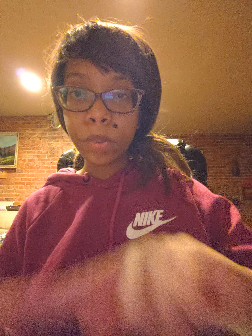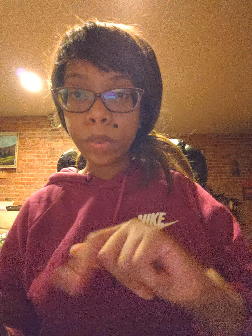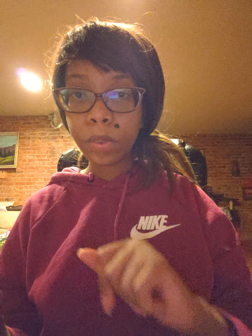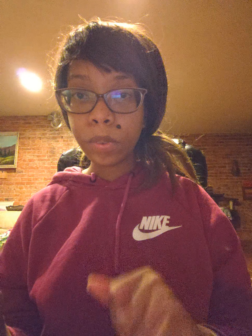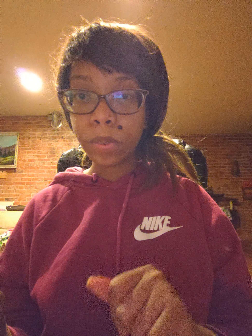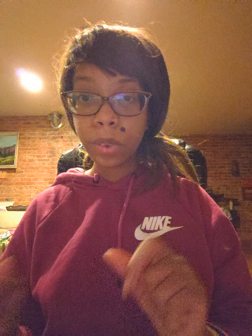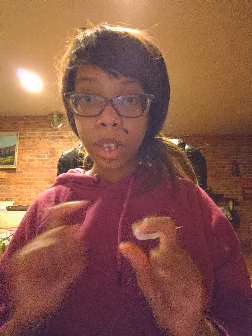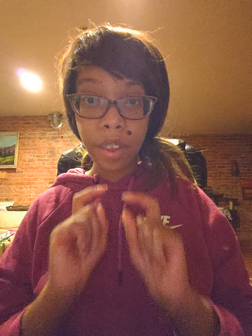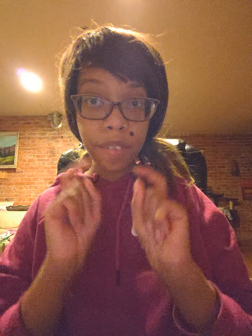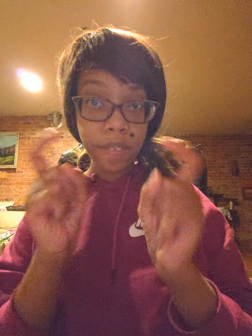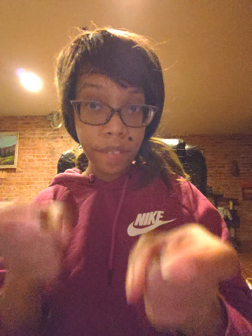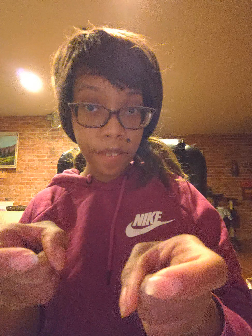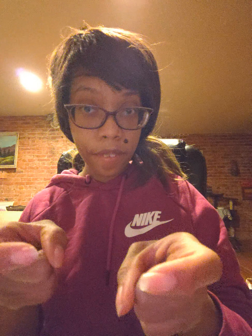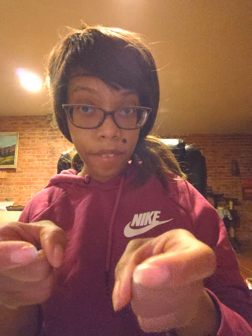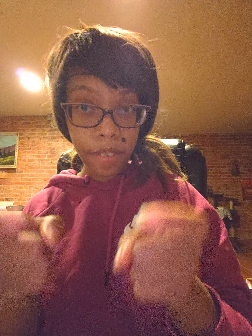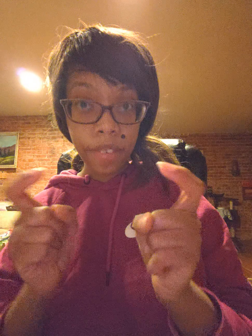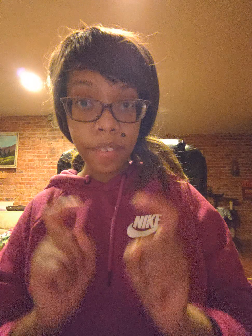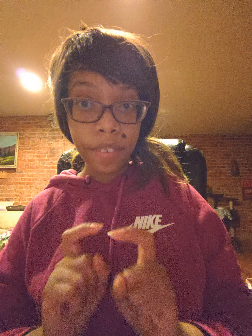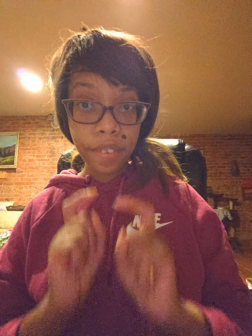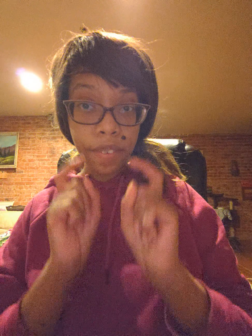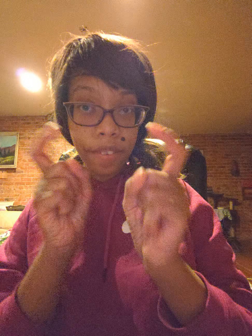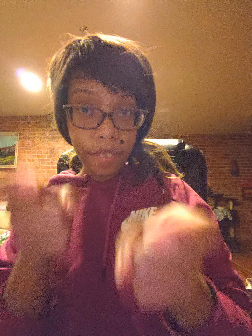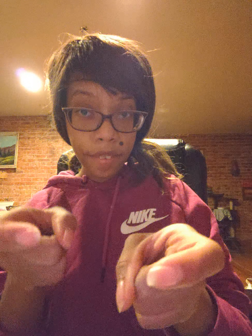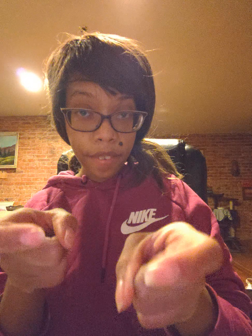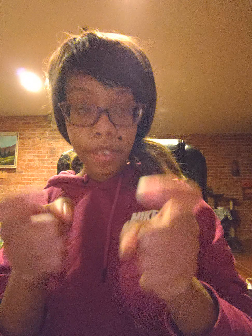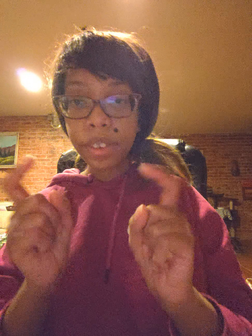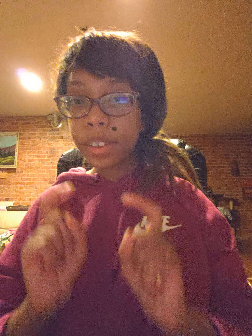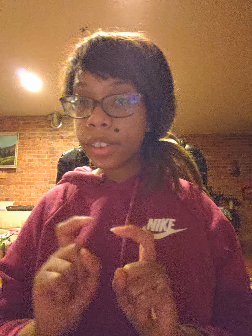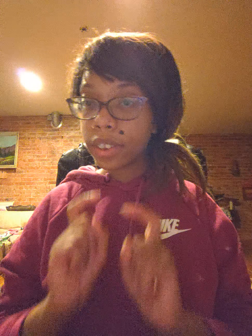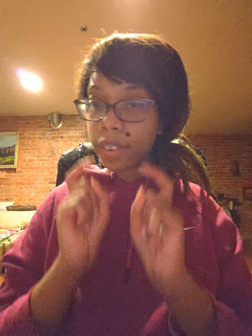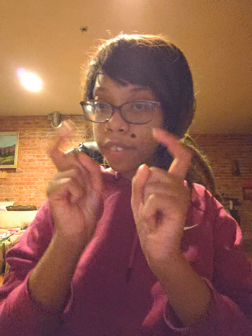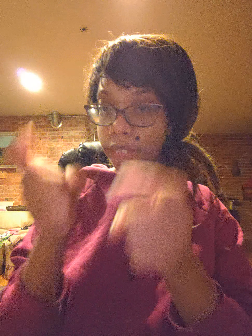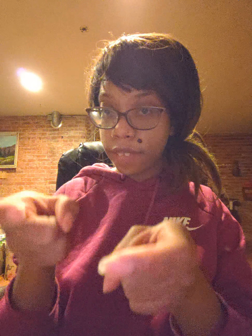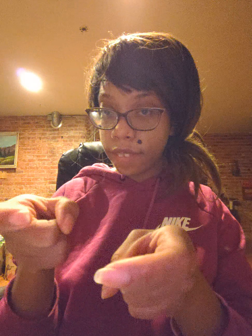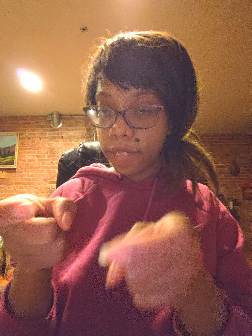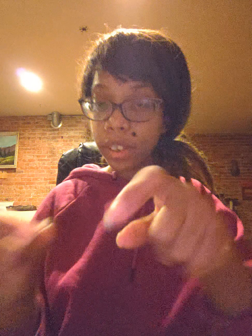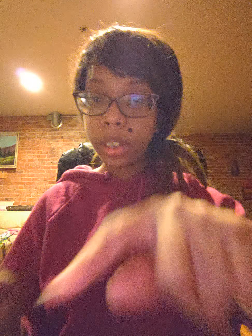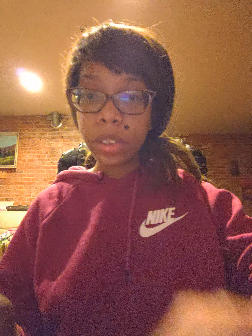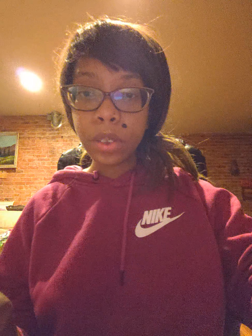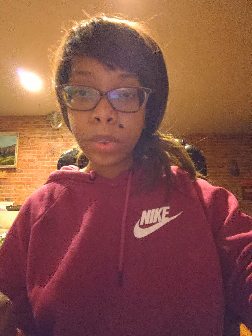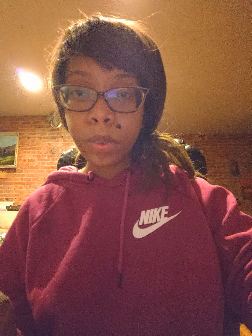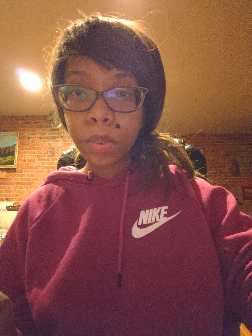gift